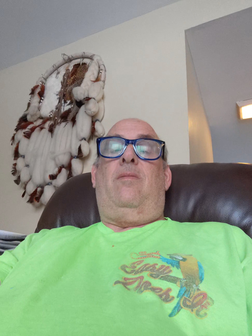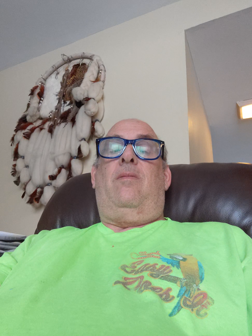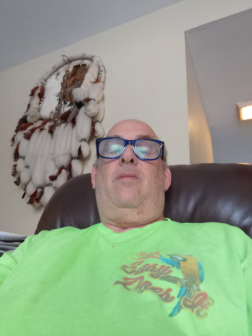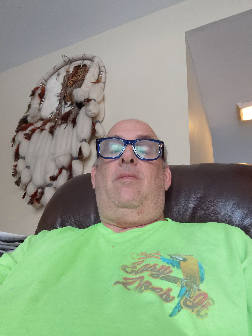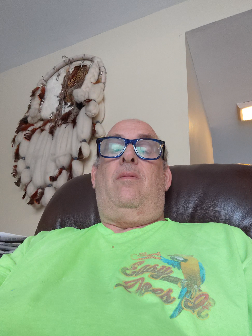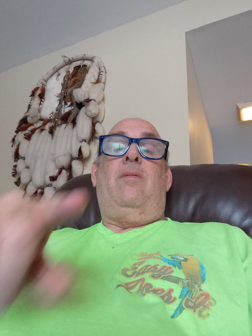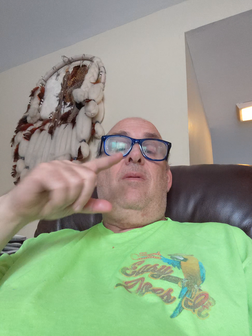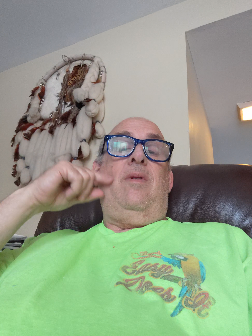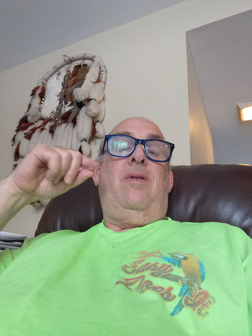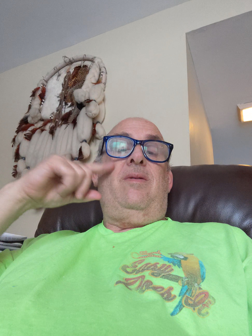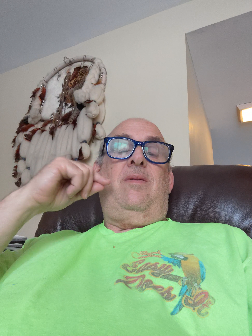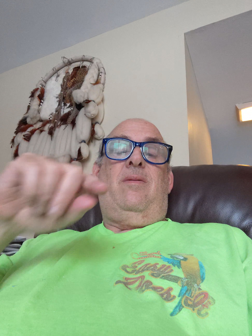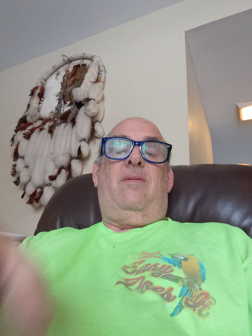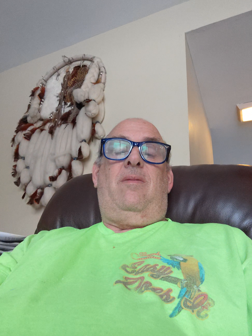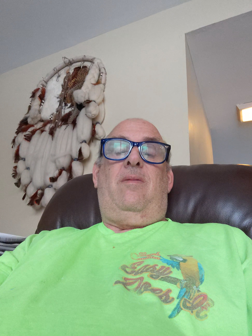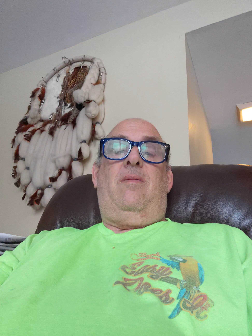cat